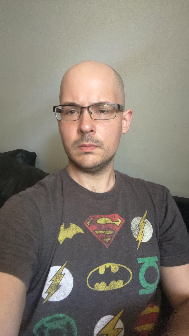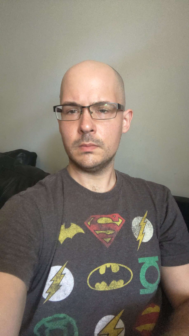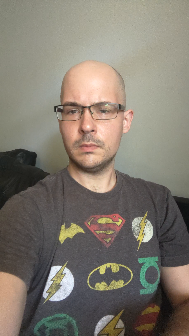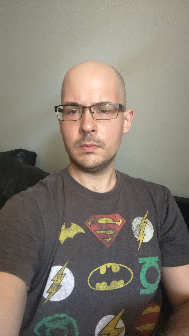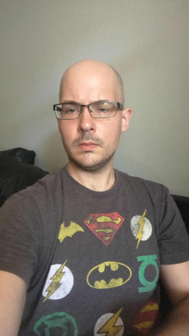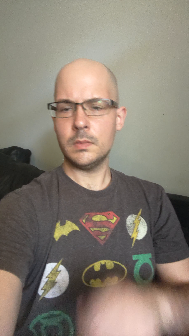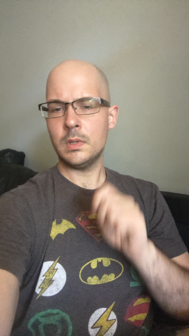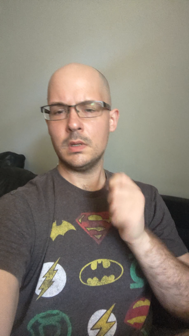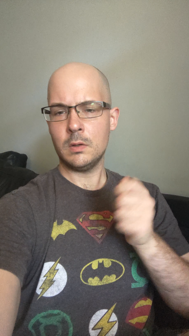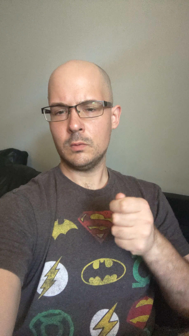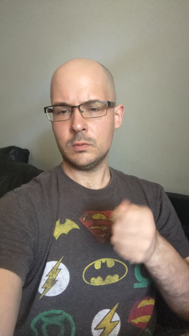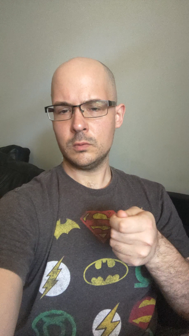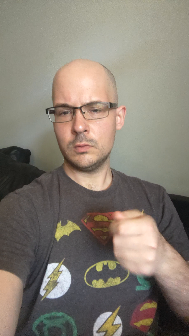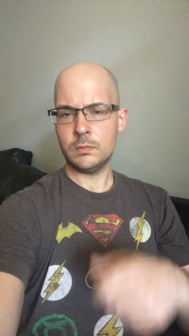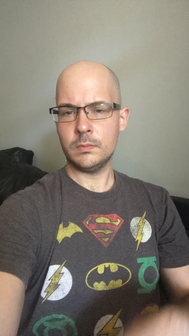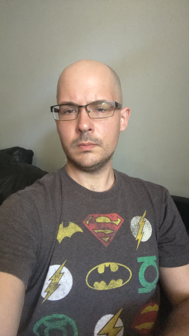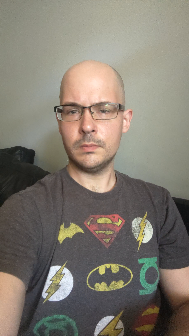cart